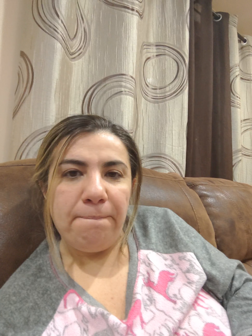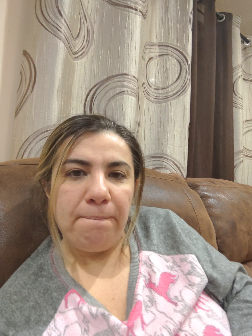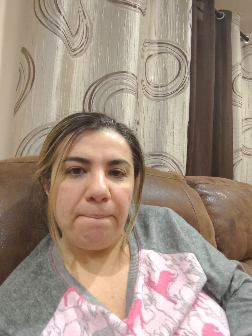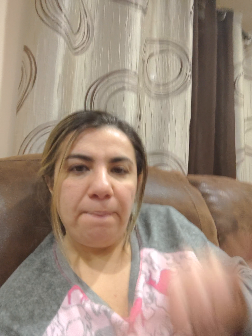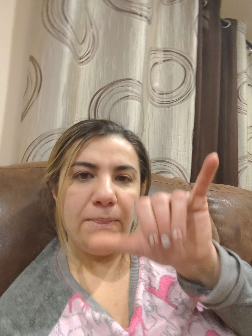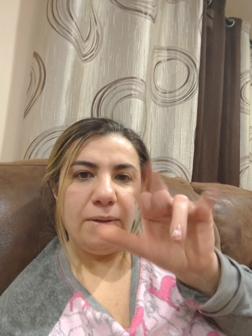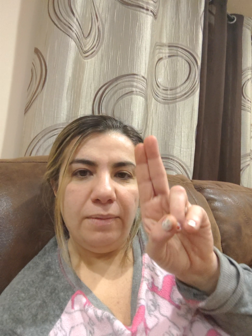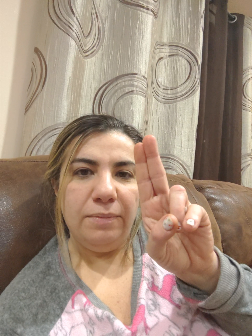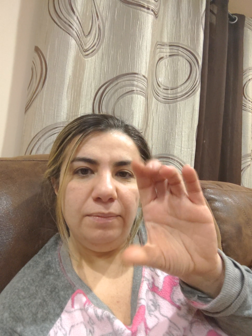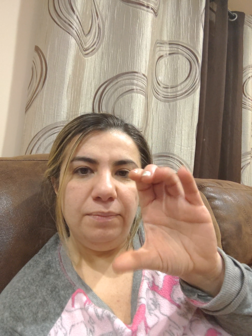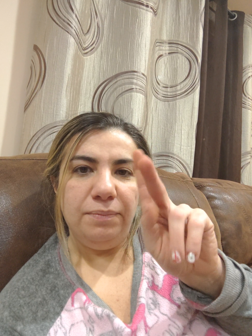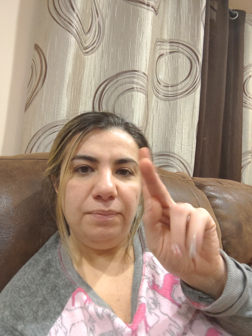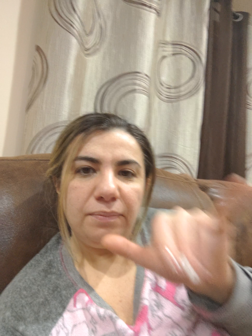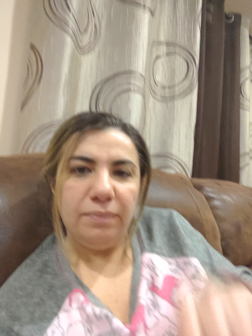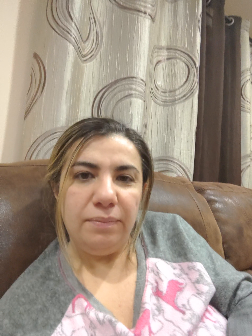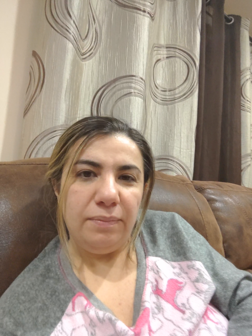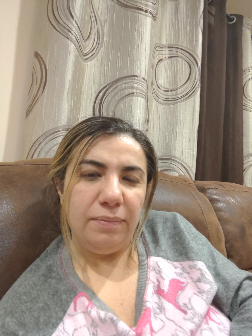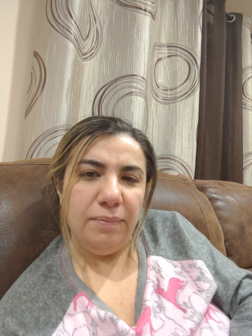yucky